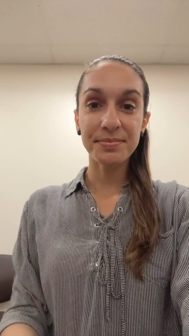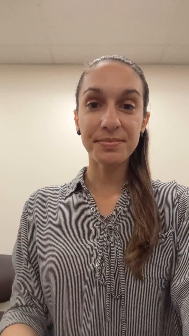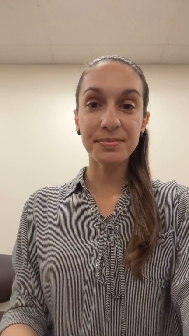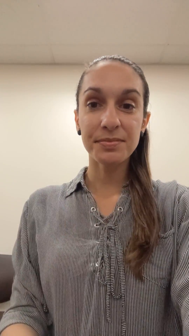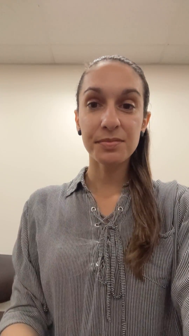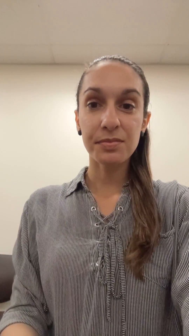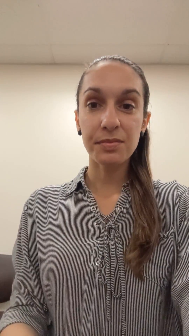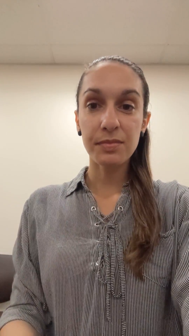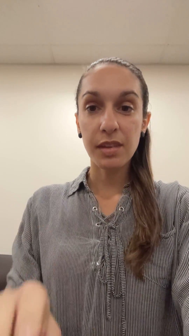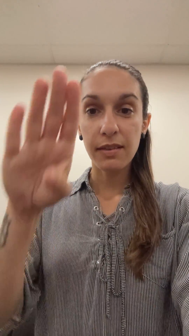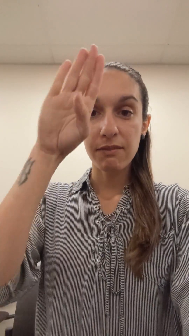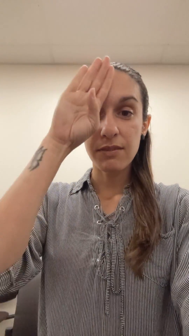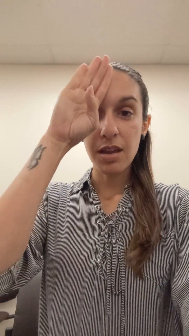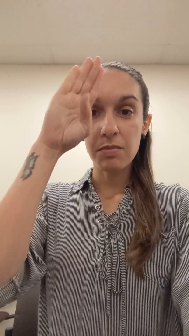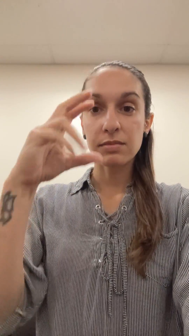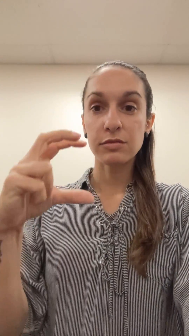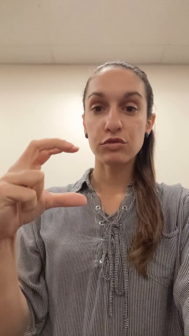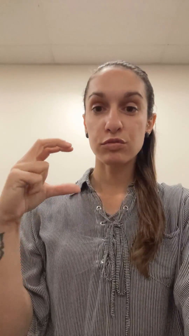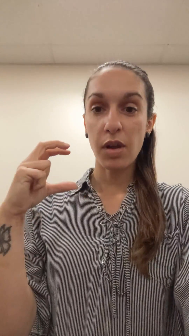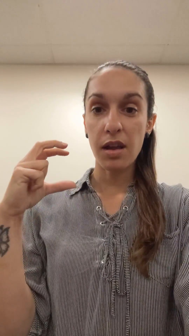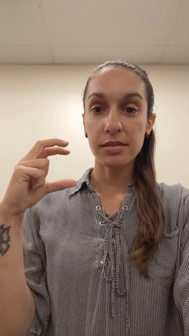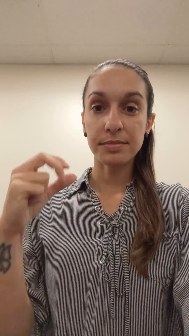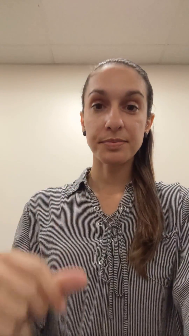fire truck